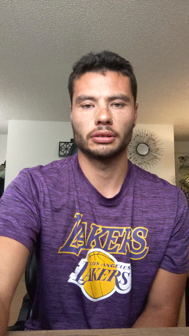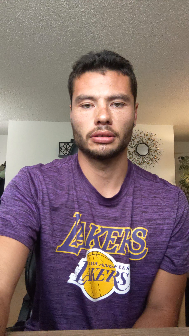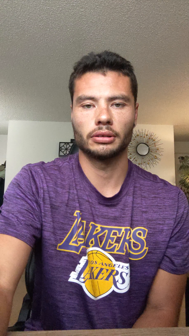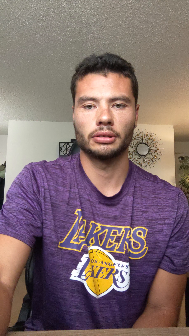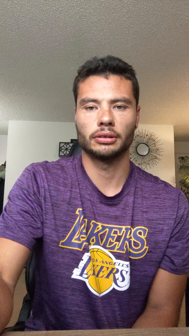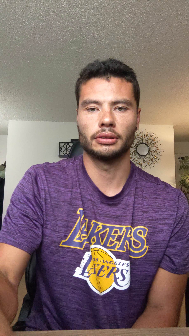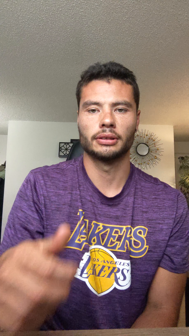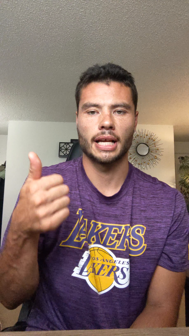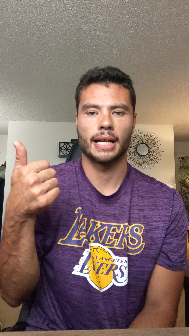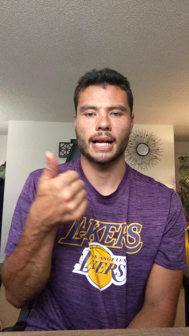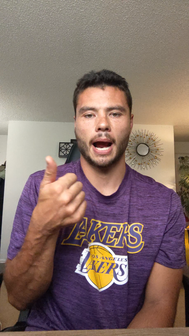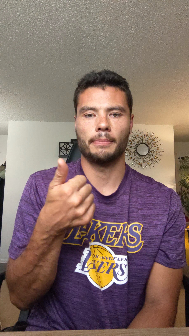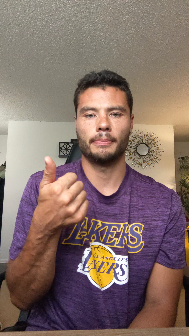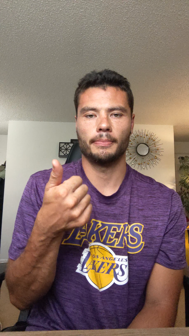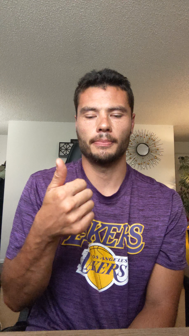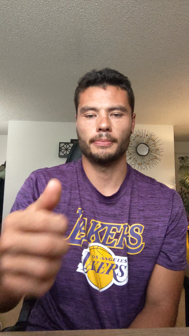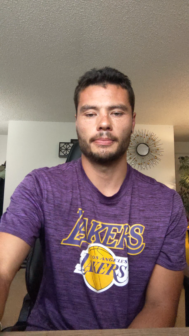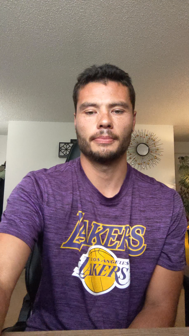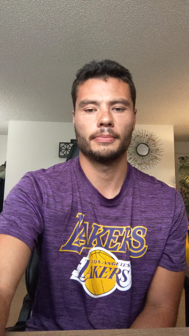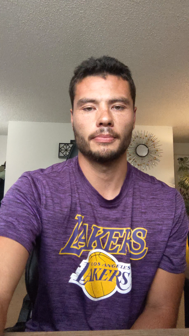game